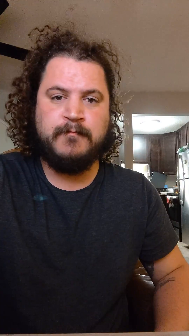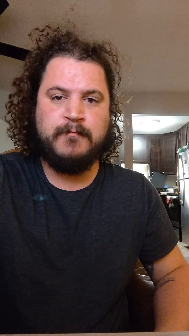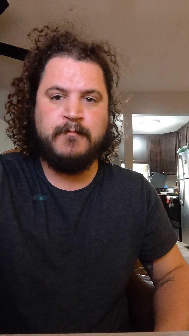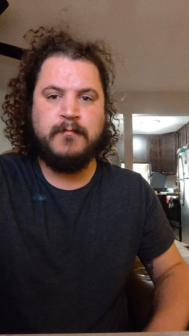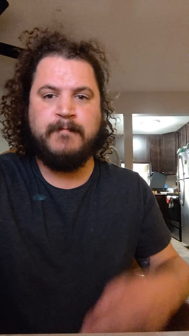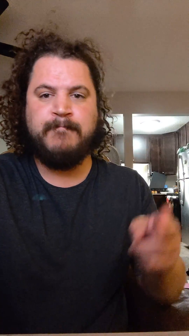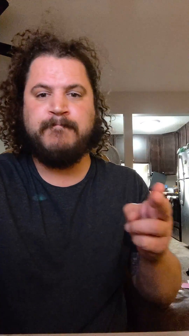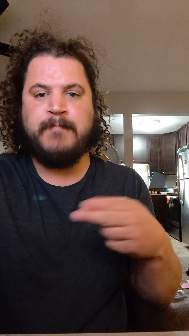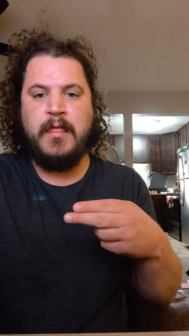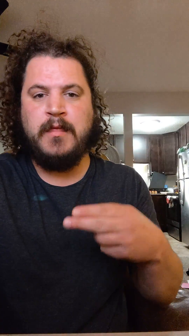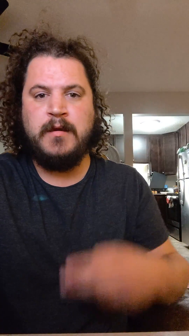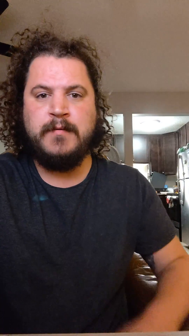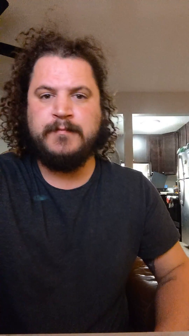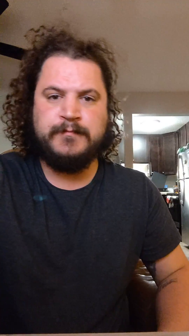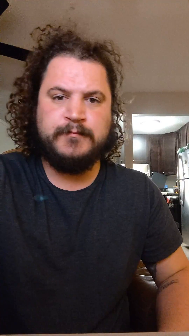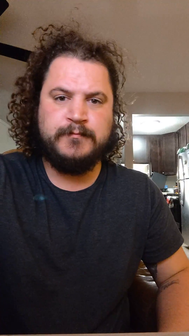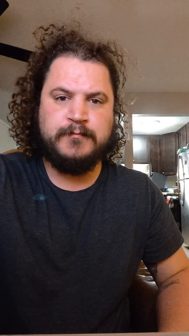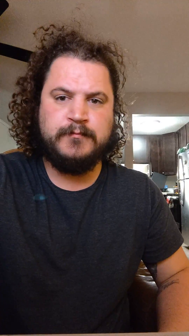belt